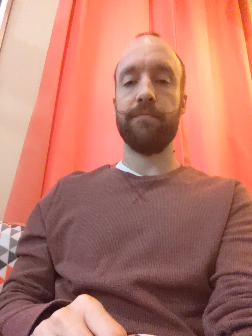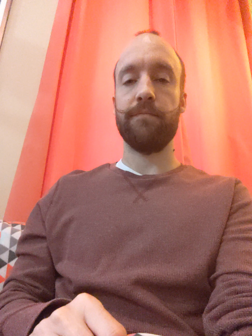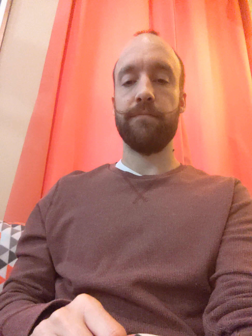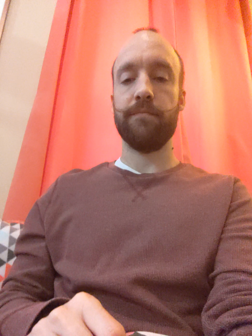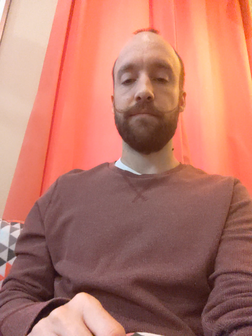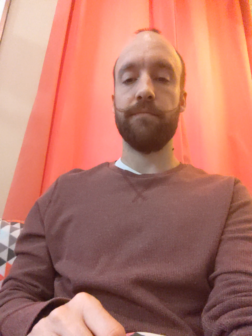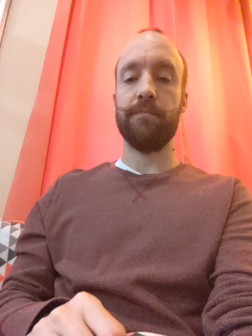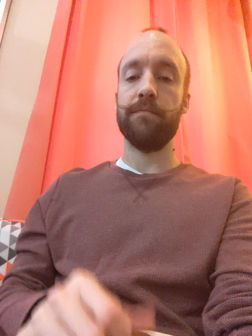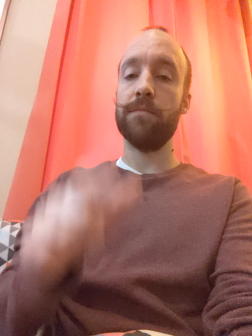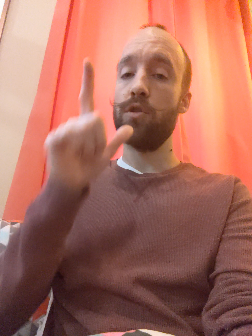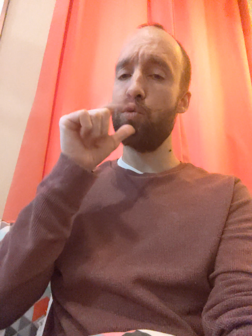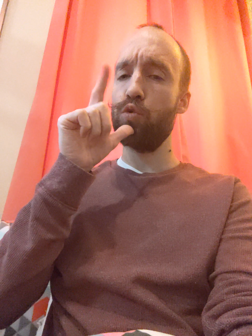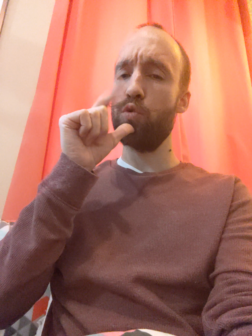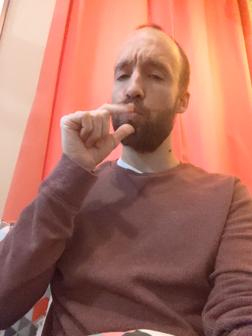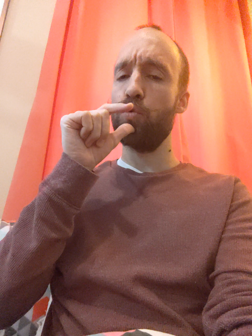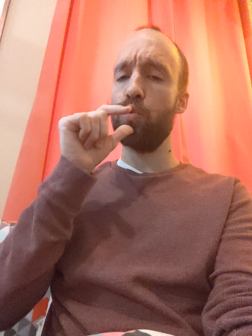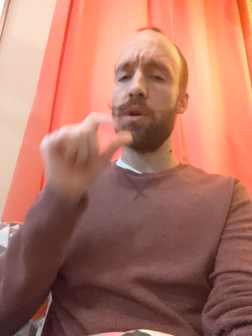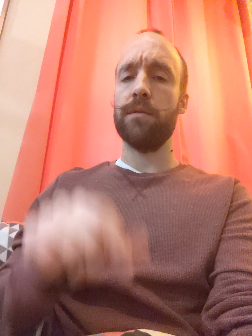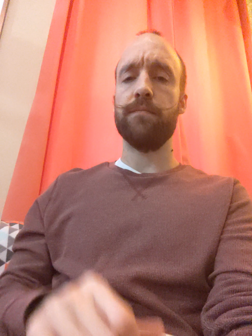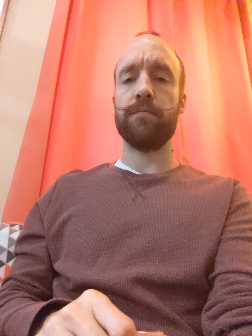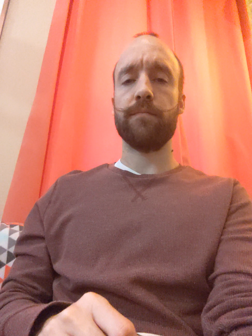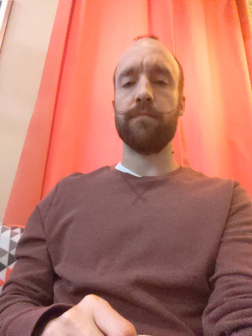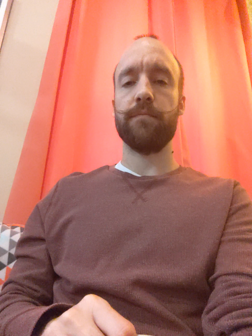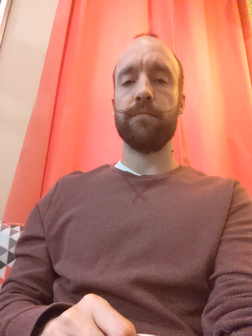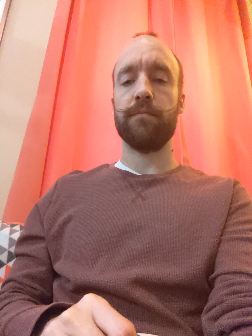who